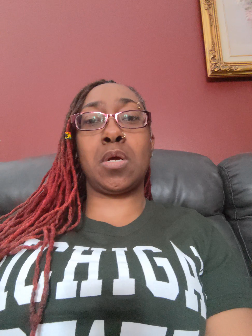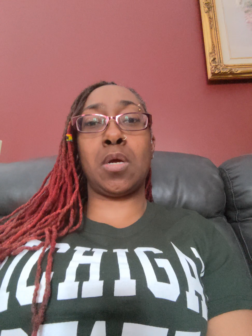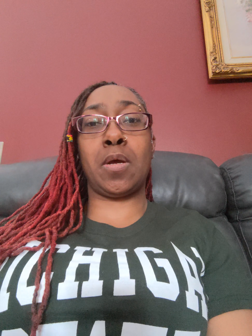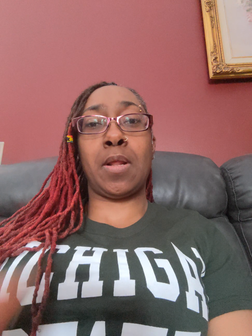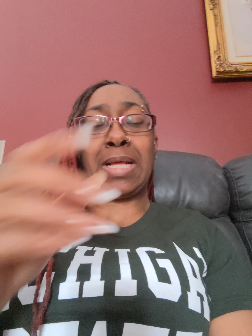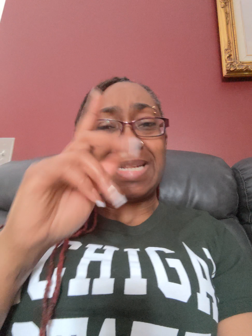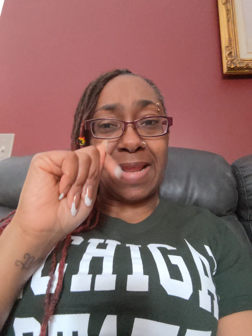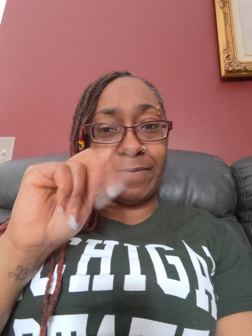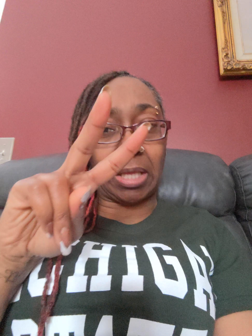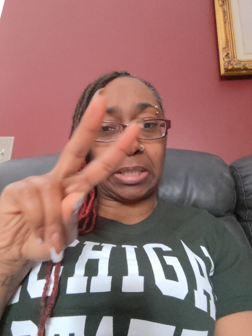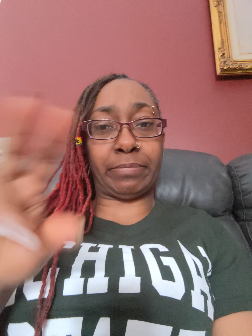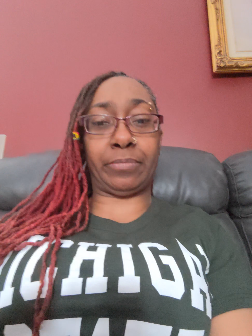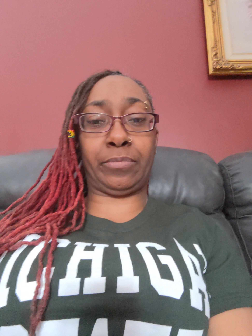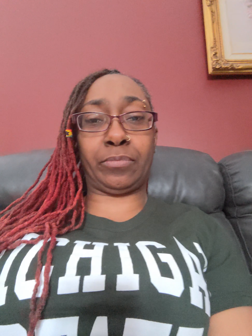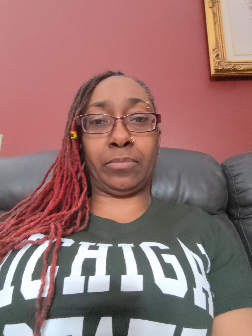TV